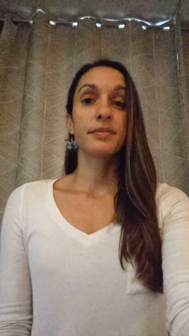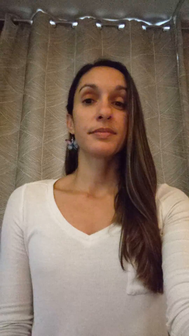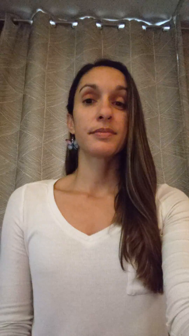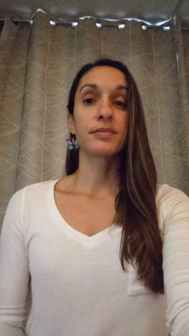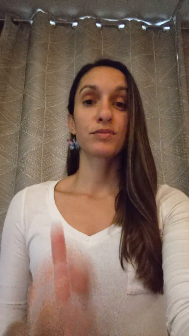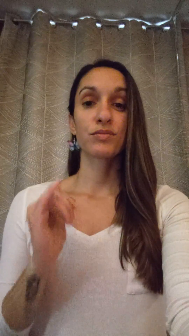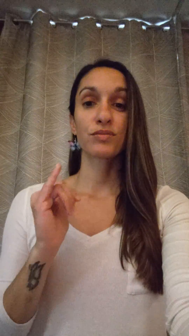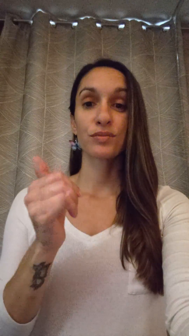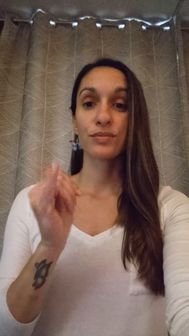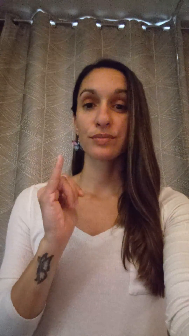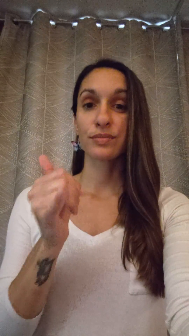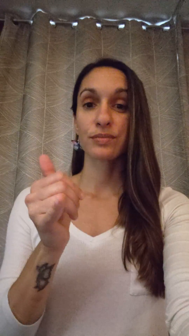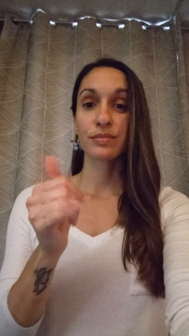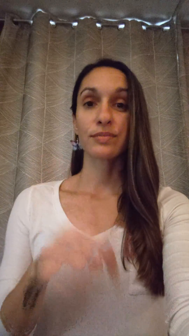rocking chair